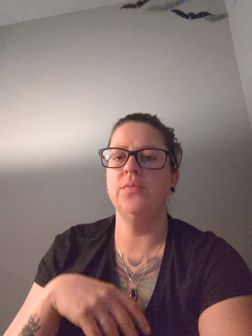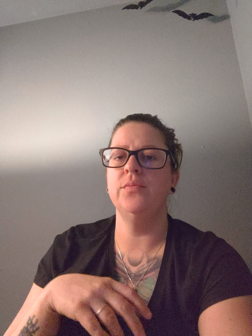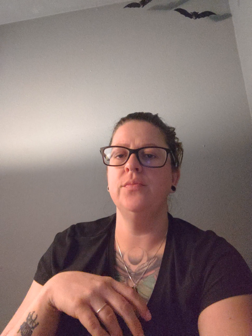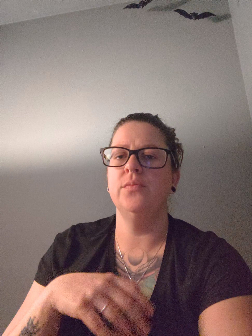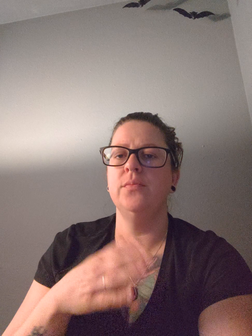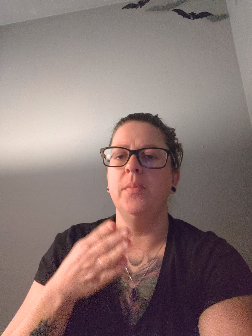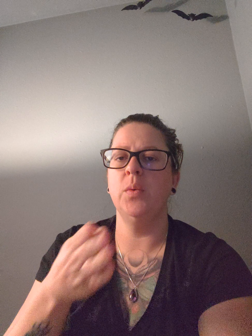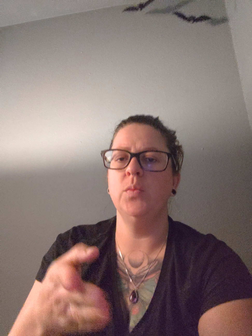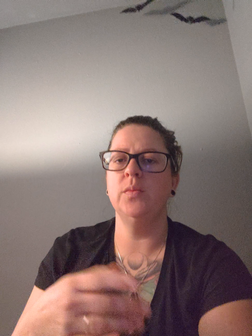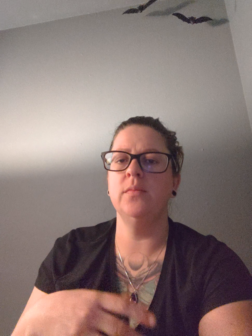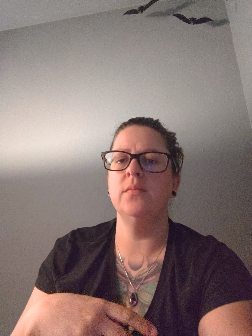boat